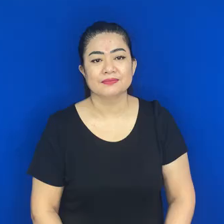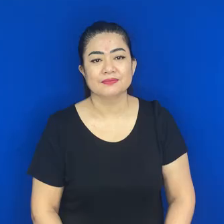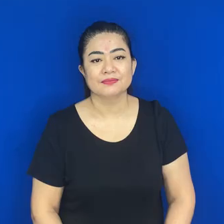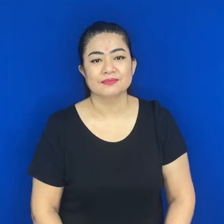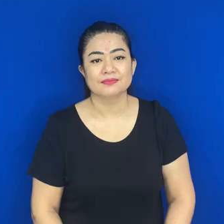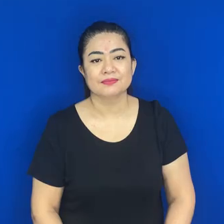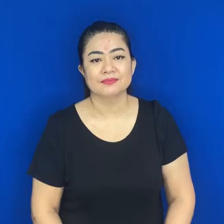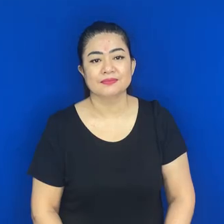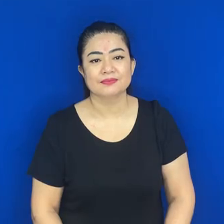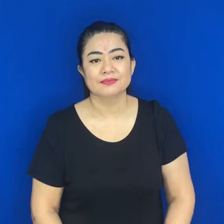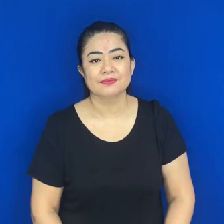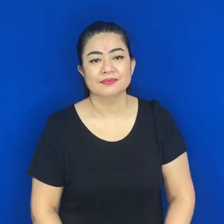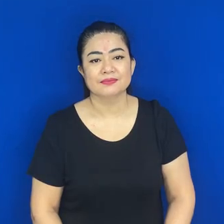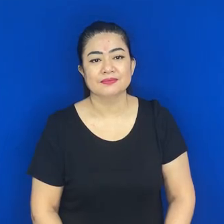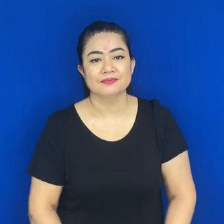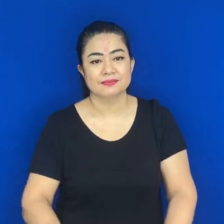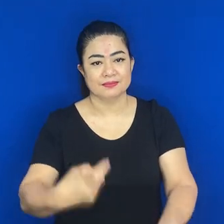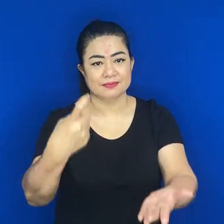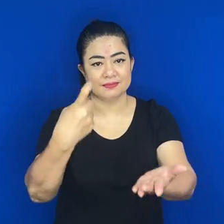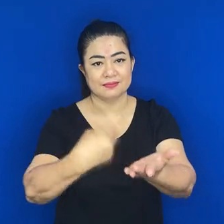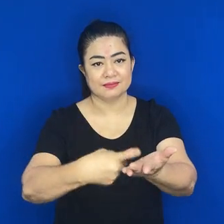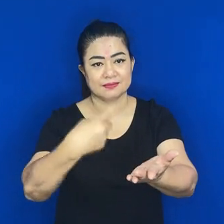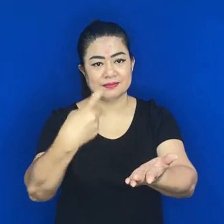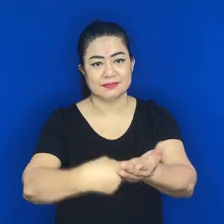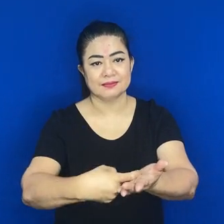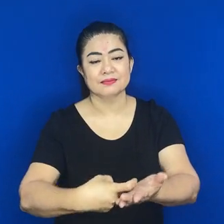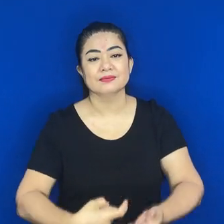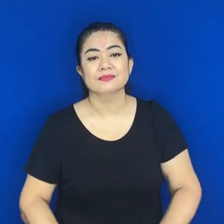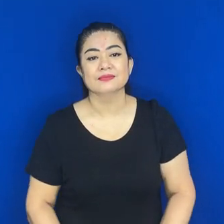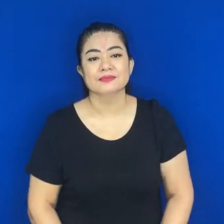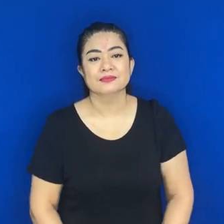shrimp